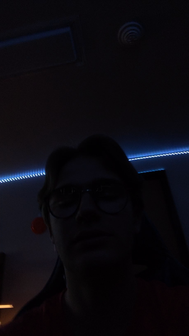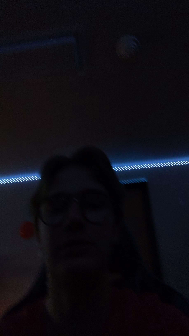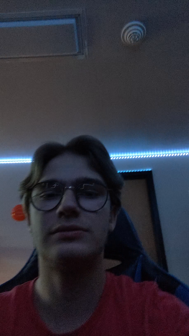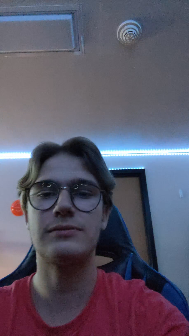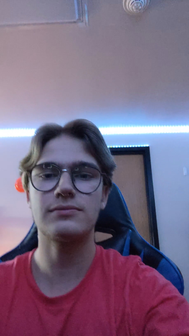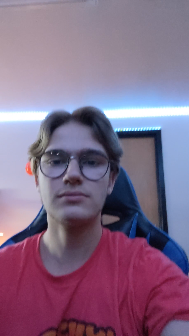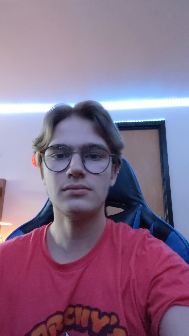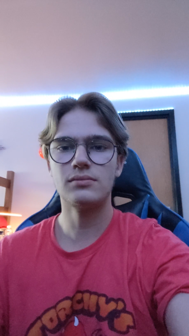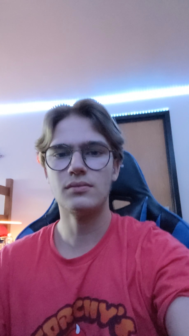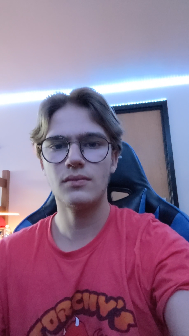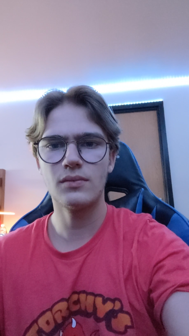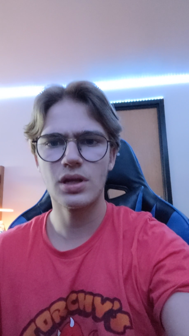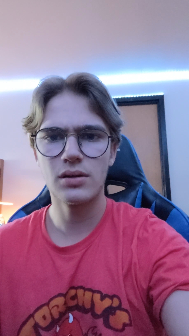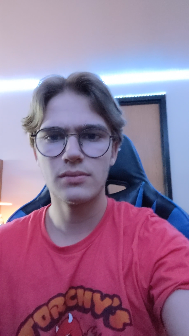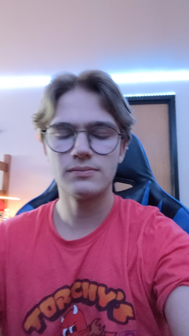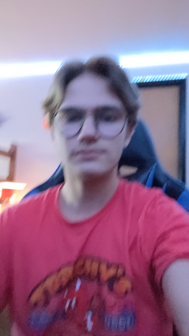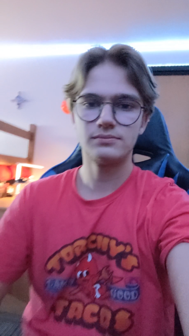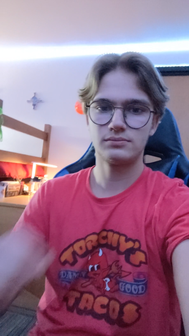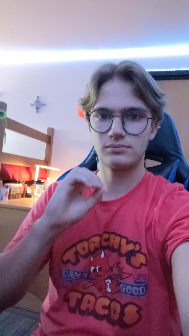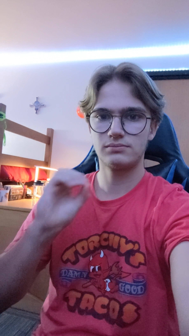none